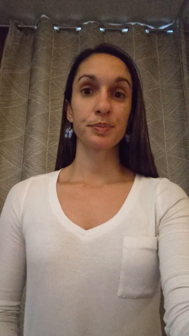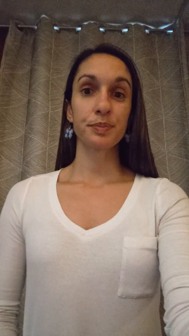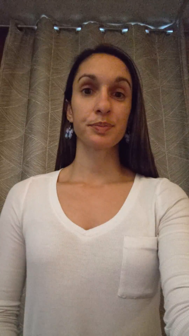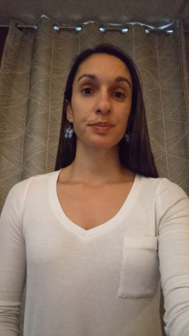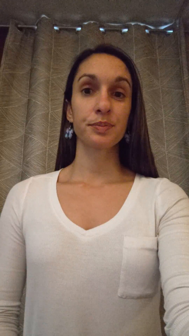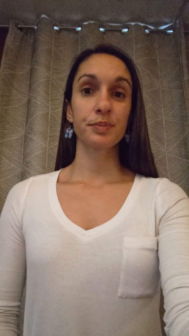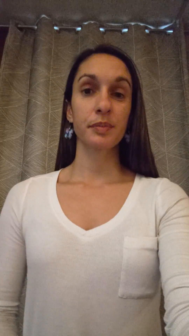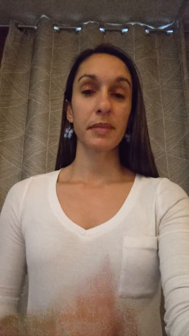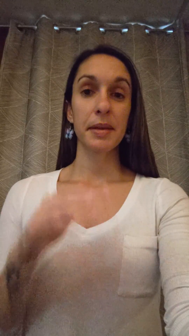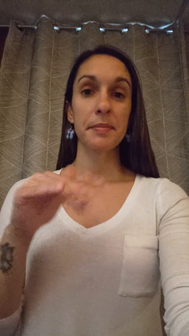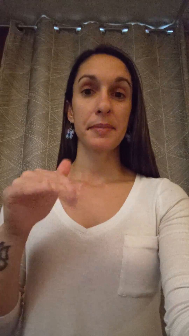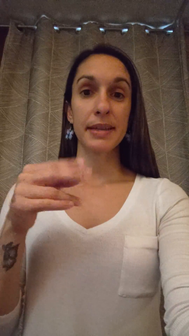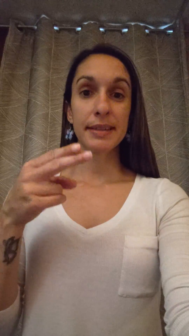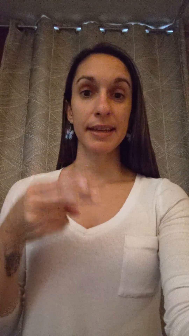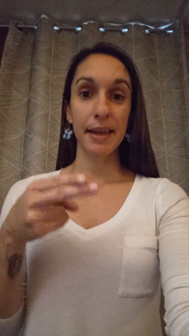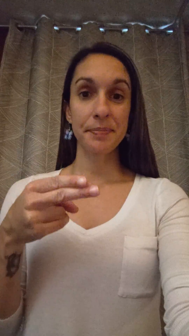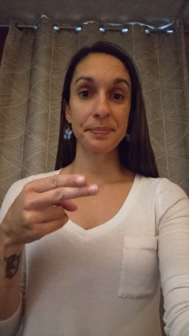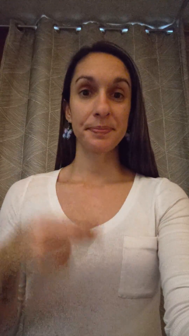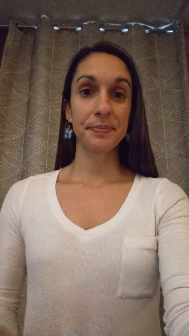pet's name